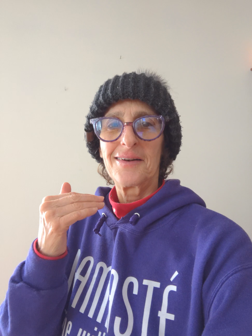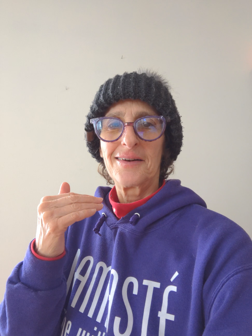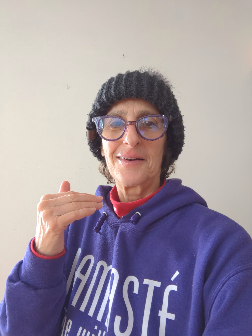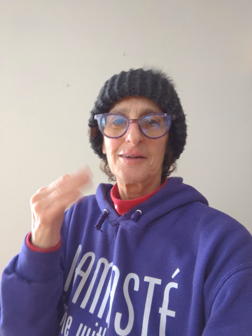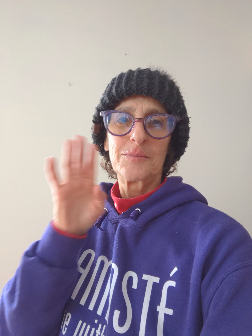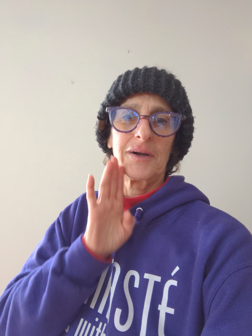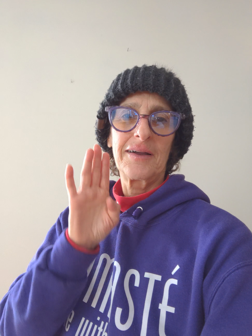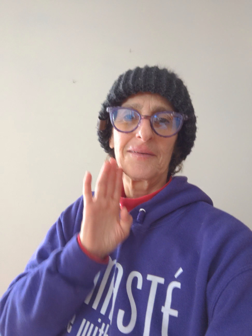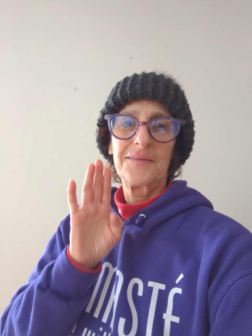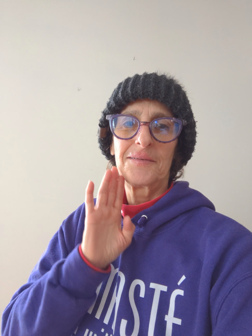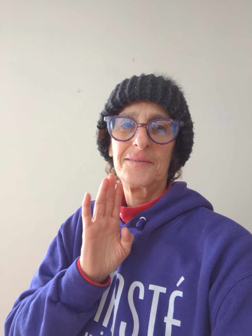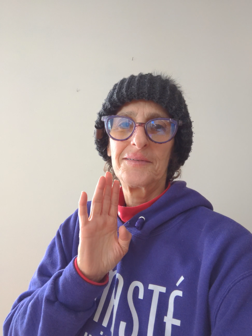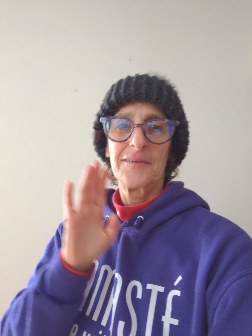brown